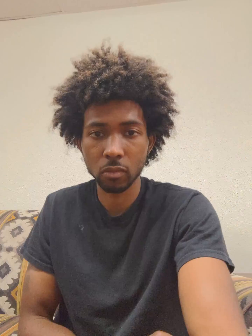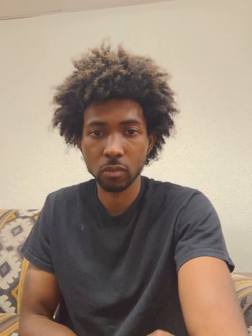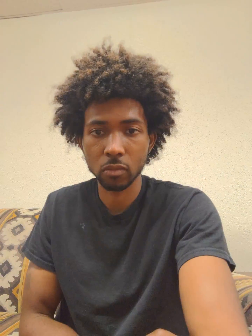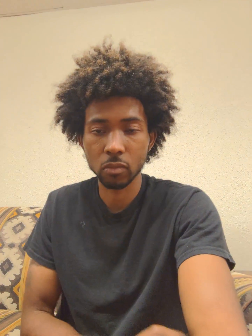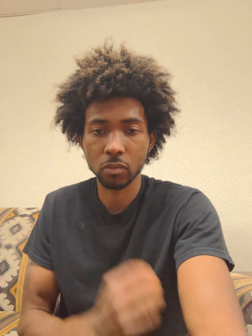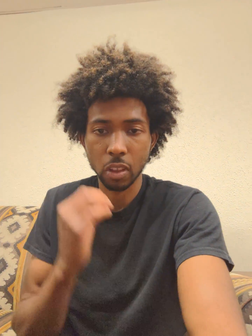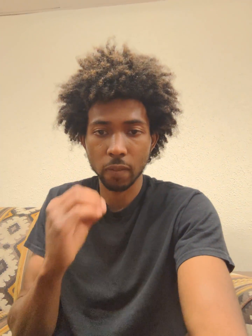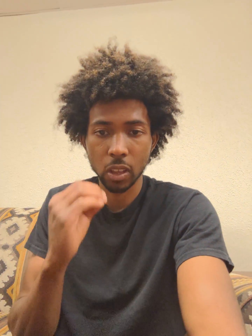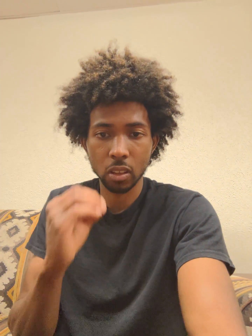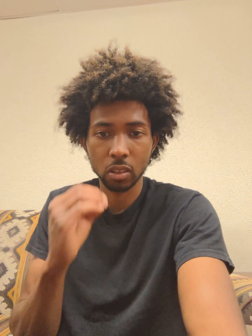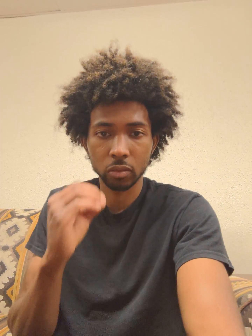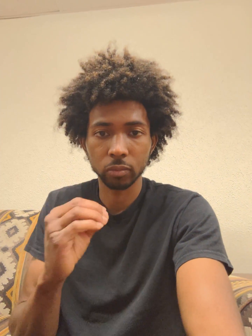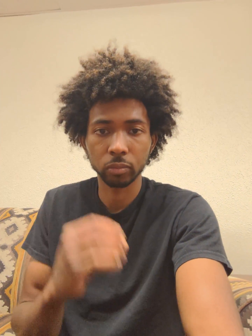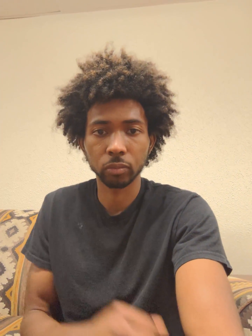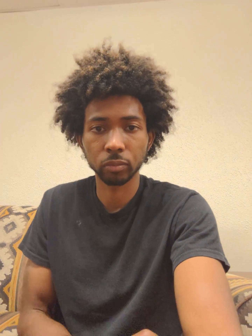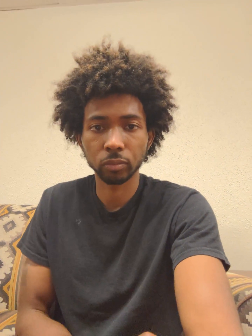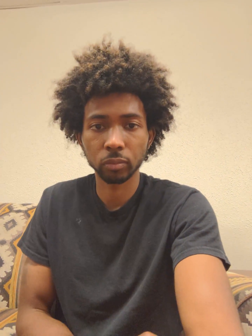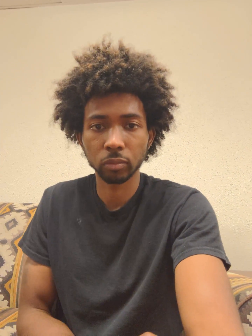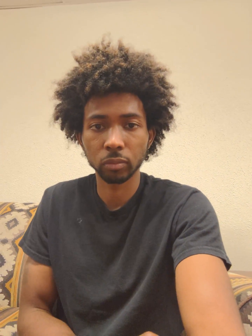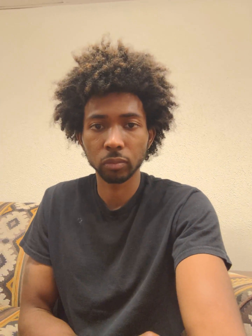fix